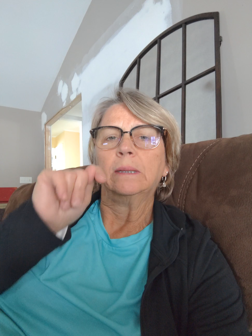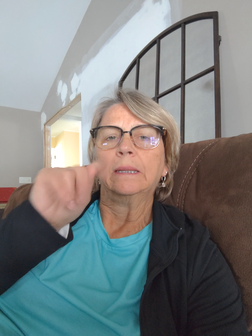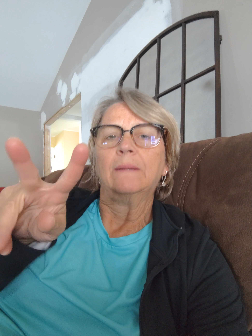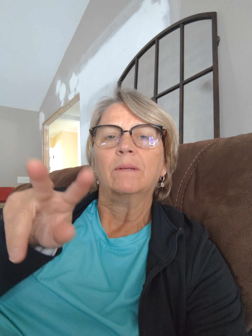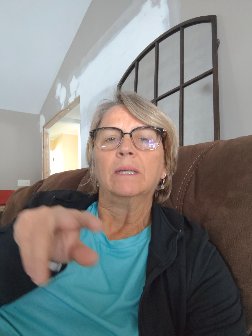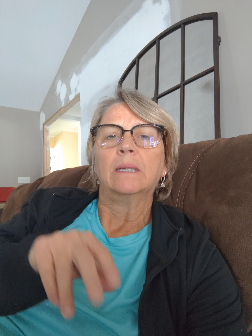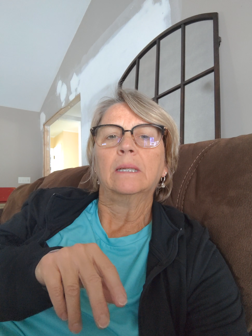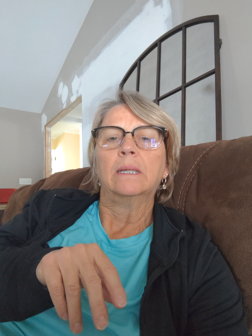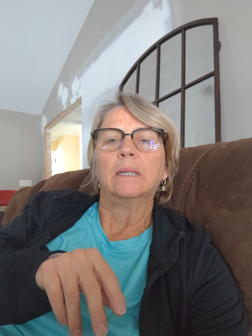TV